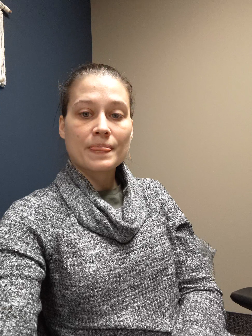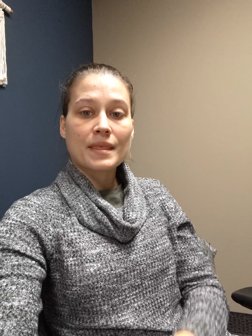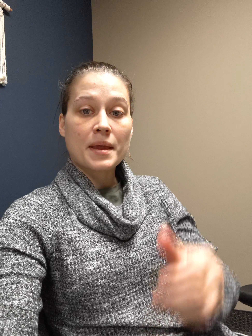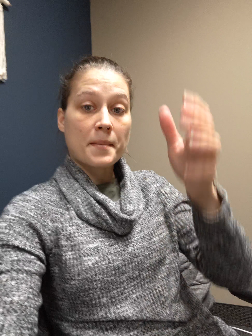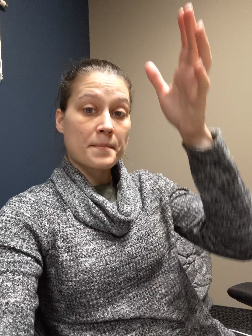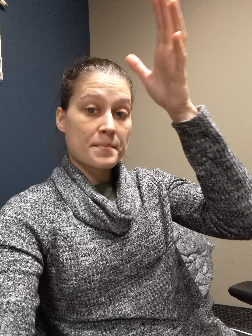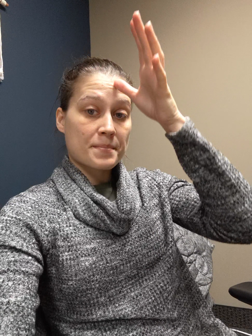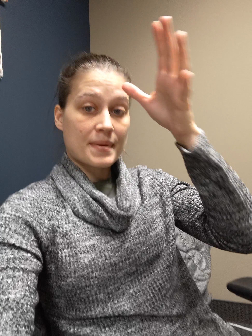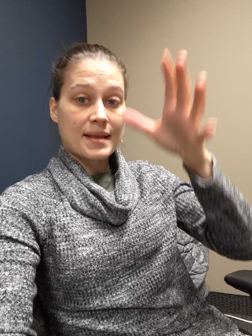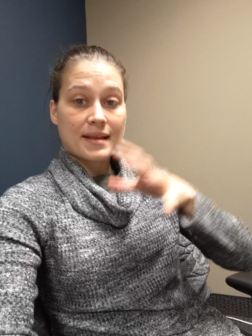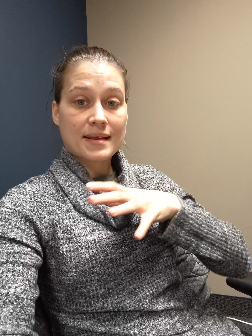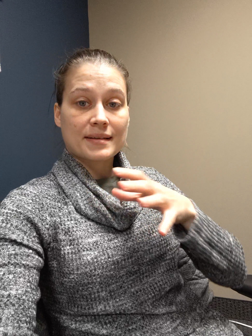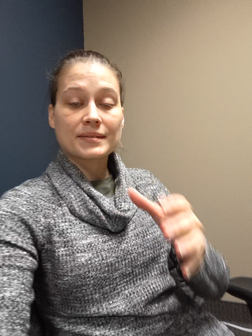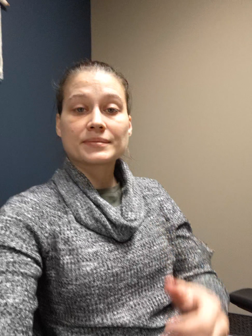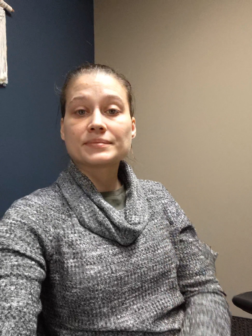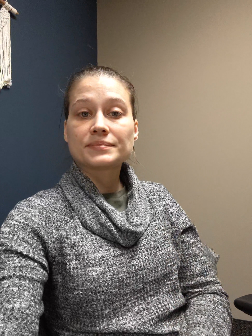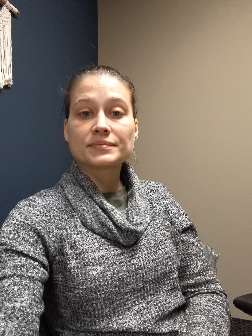man